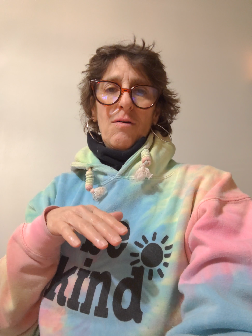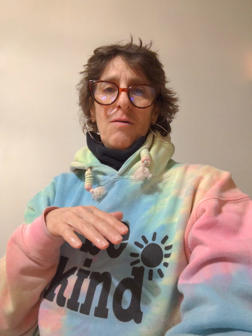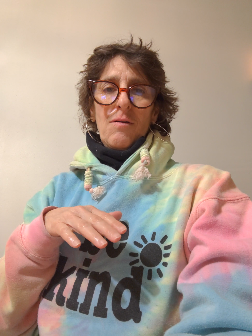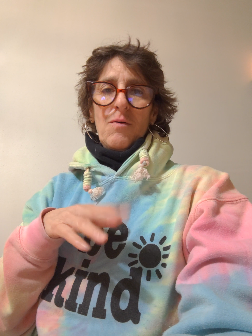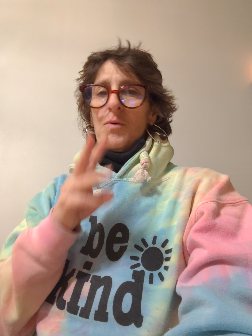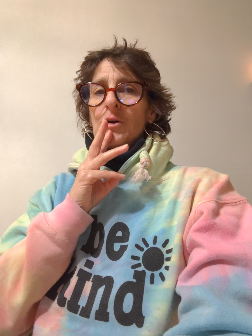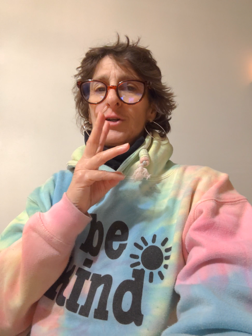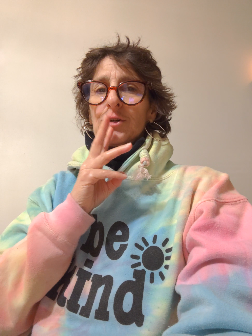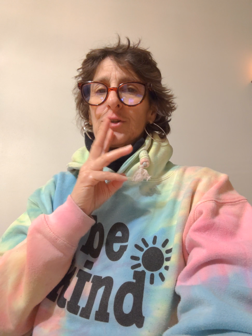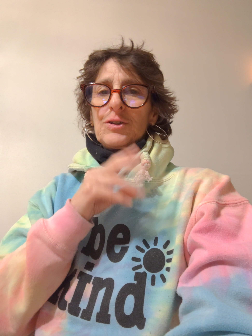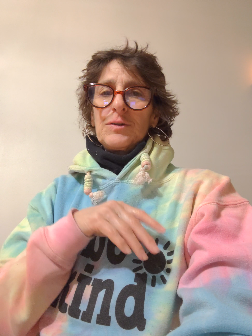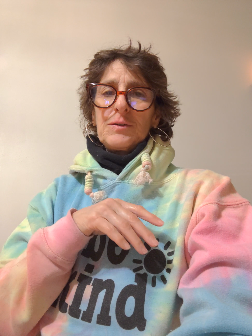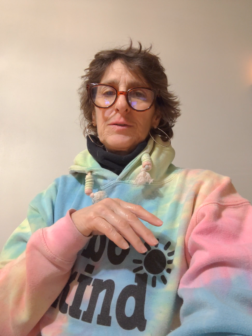water